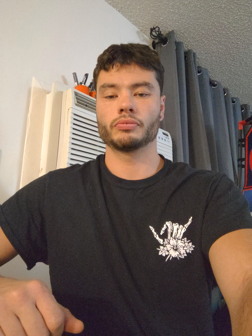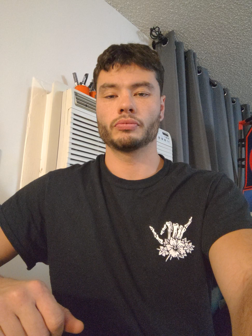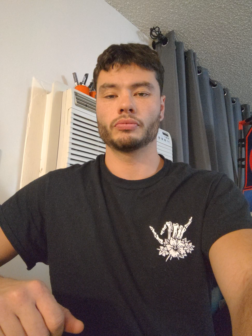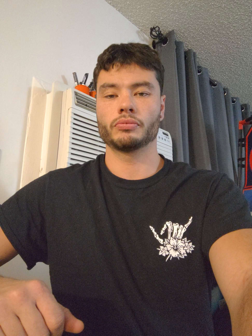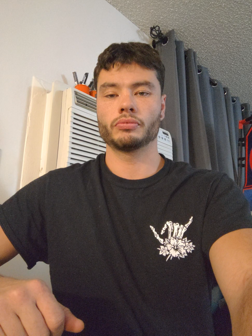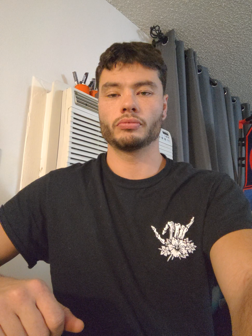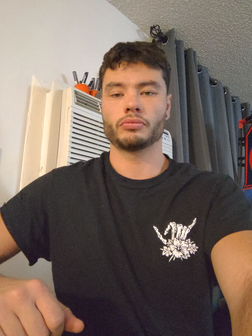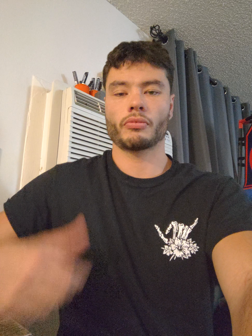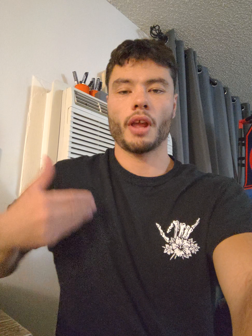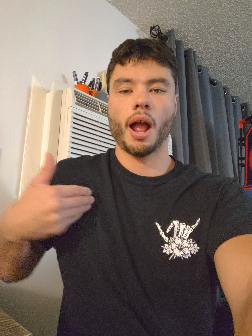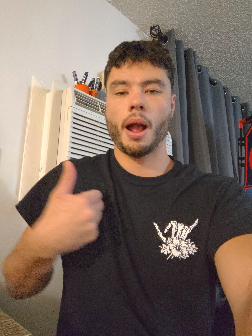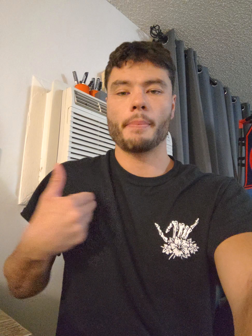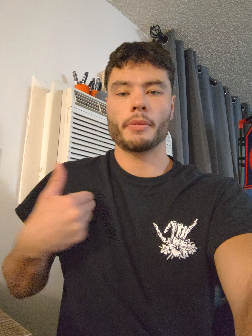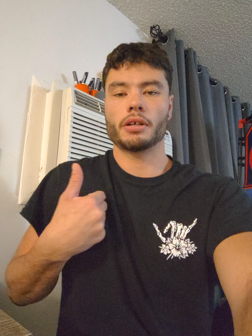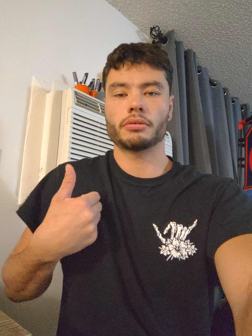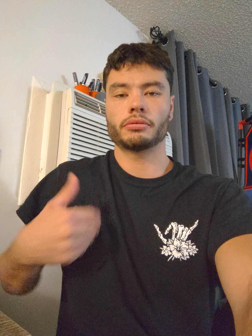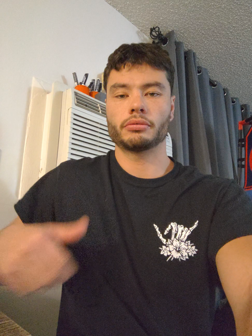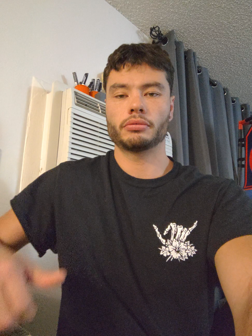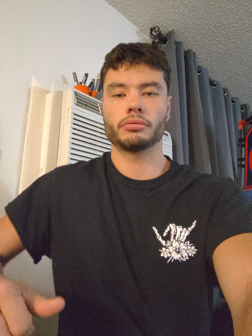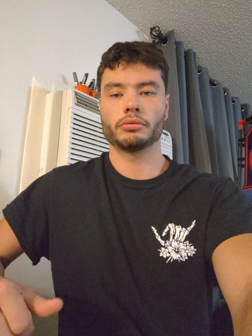animal